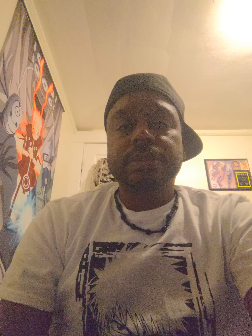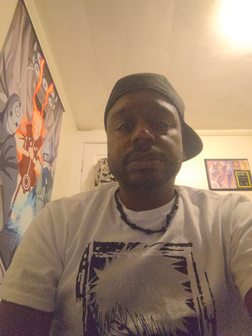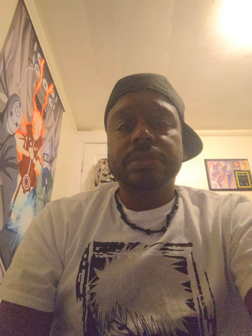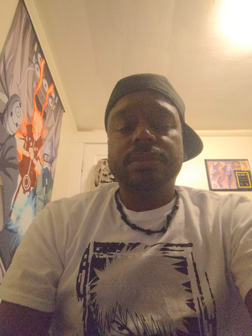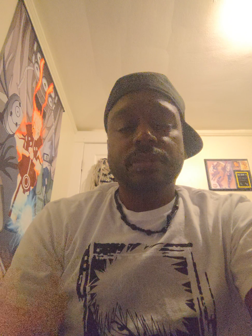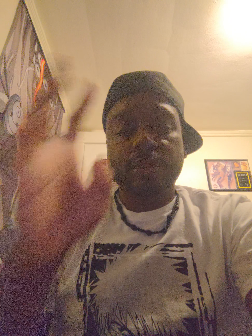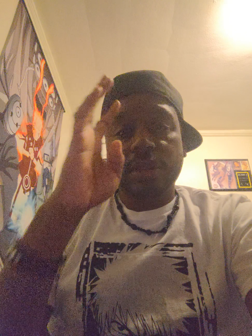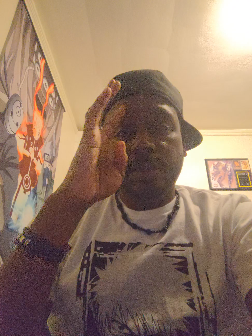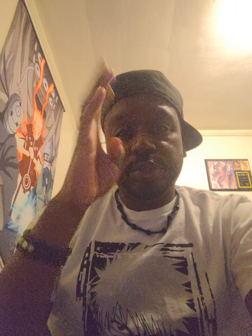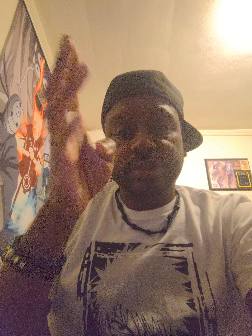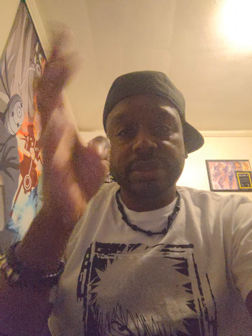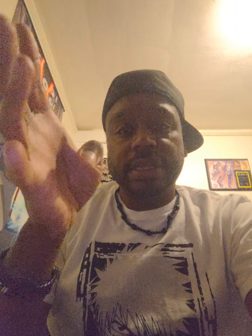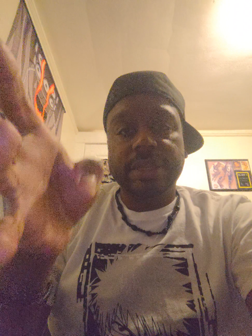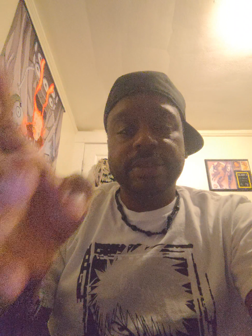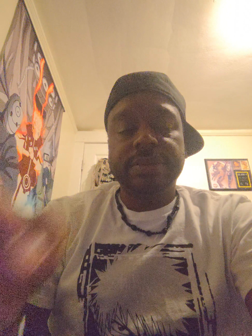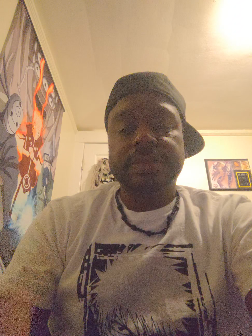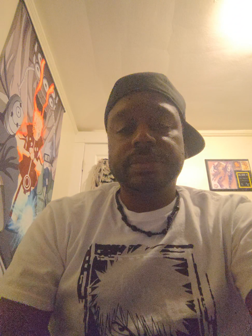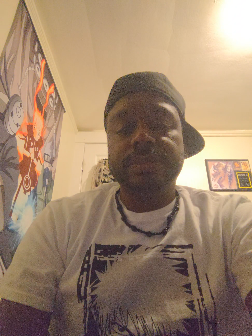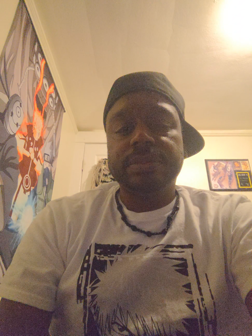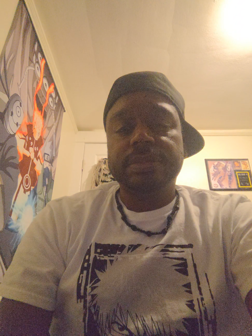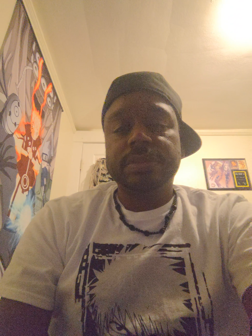pretend